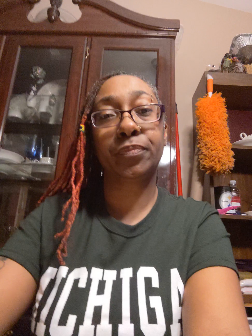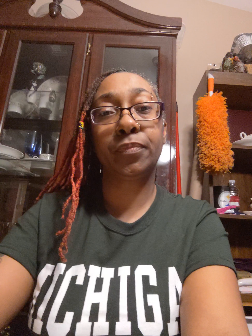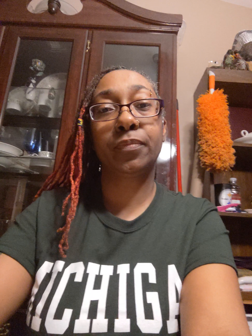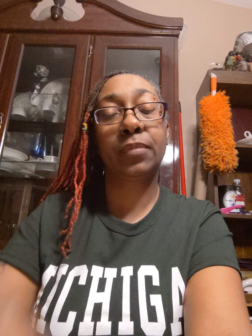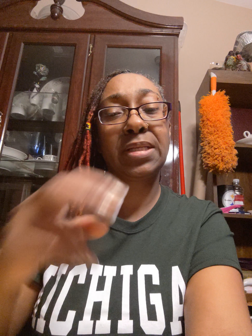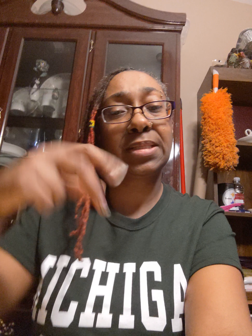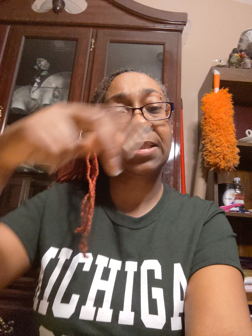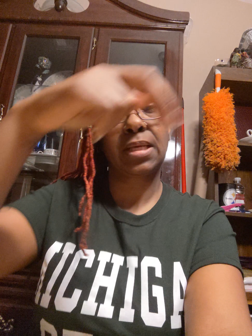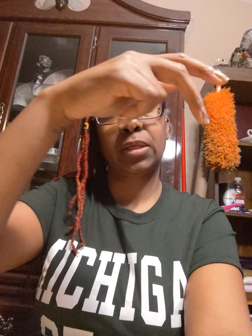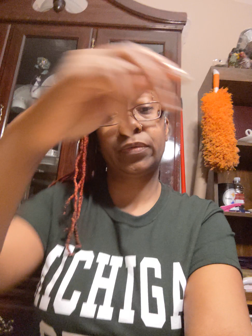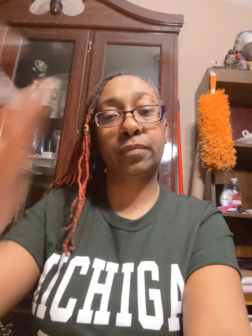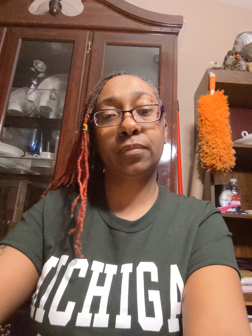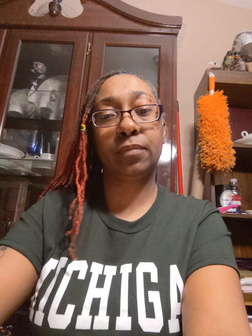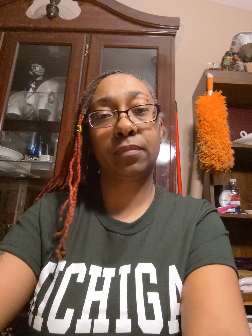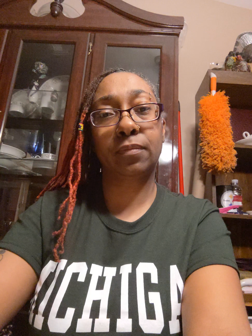stairs